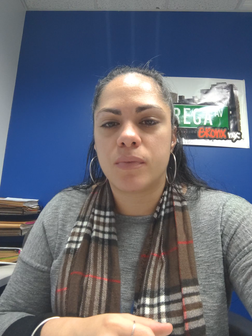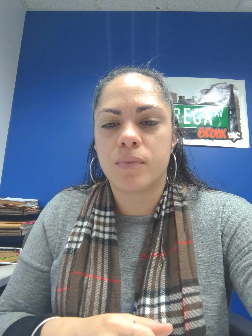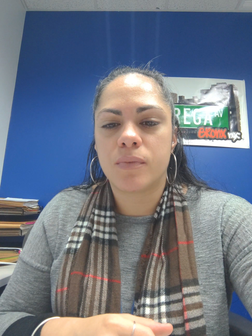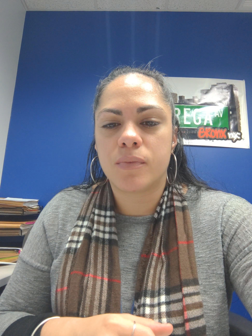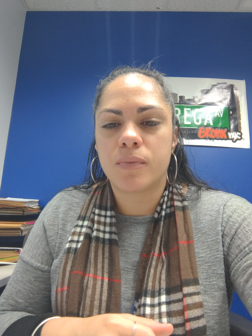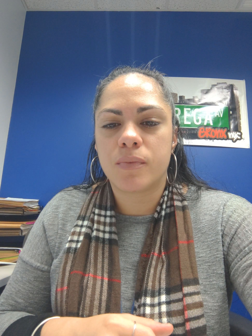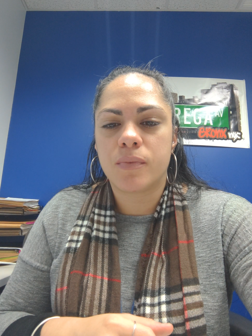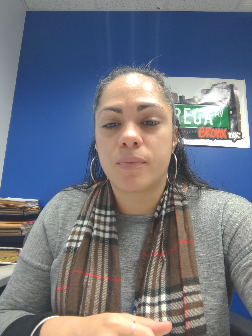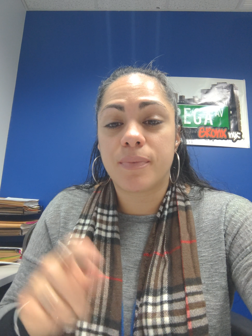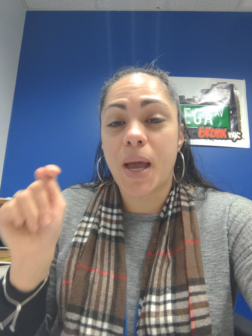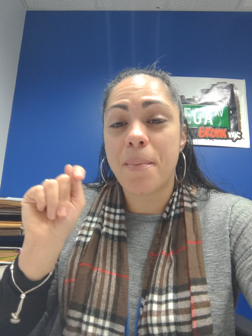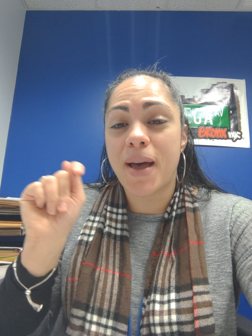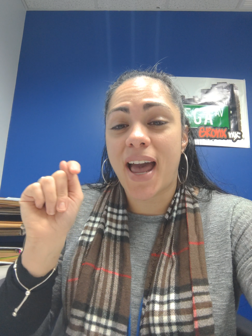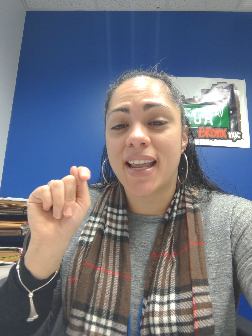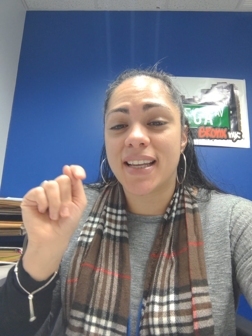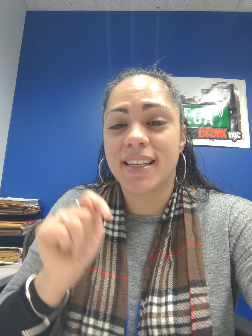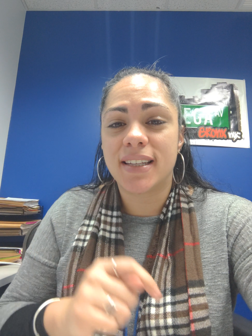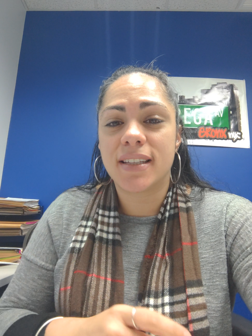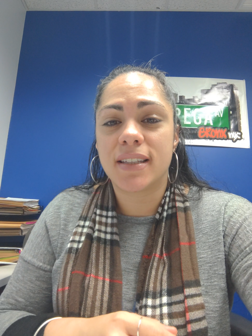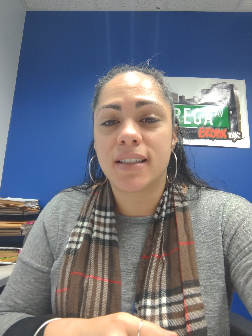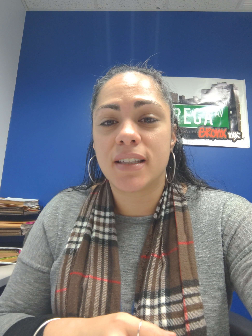potty